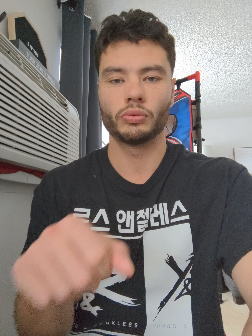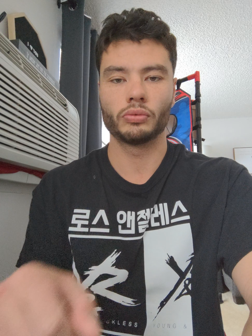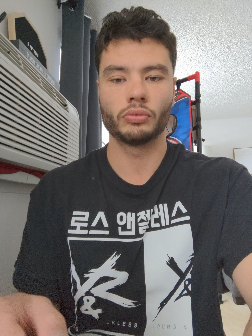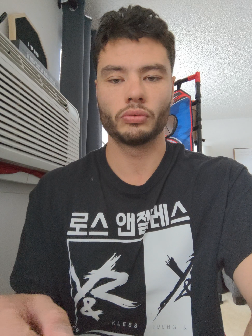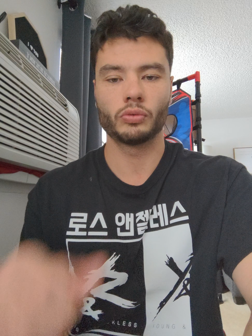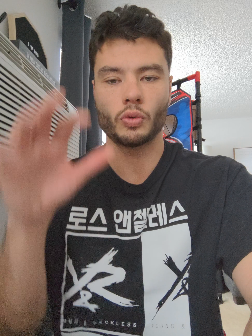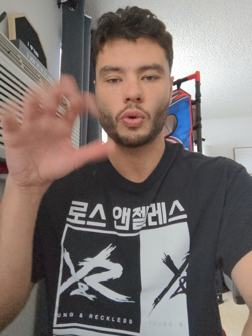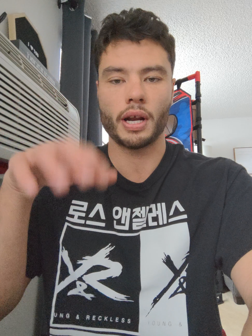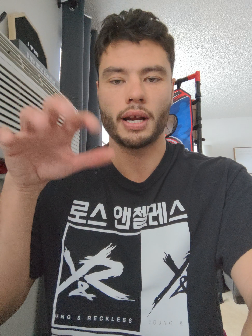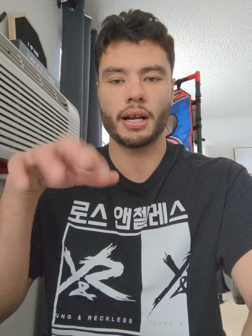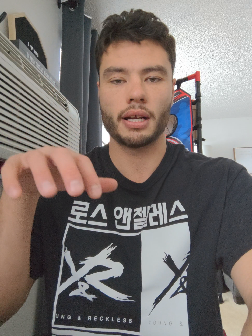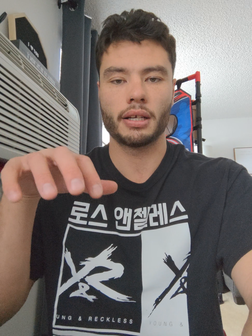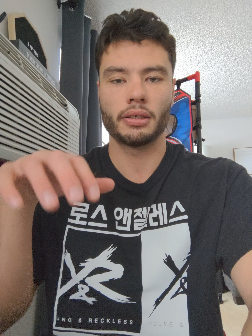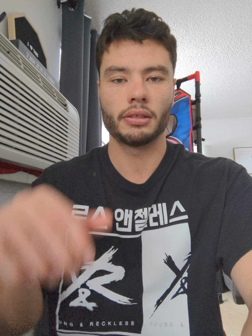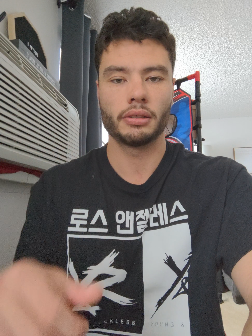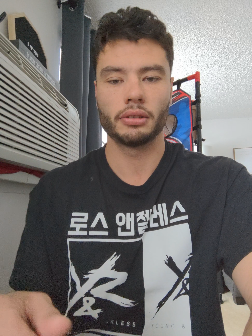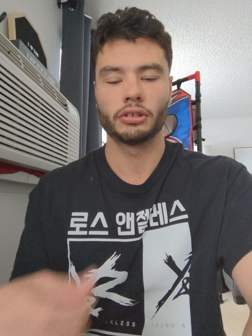rain